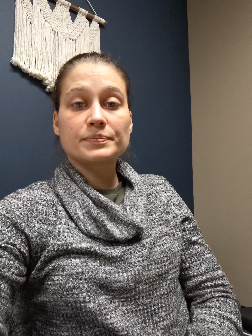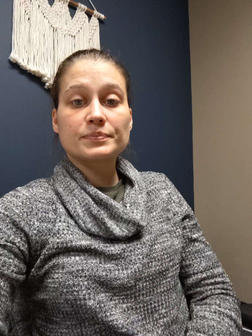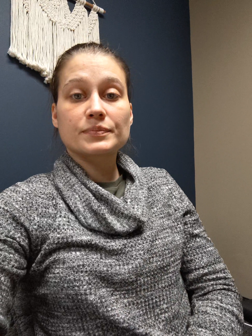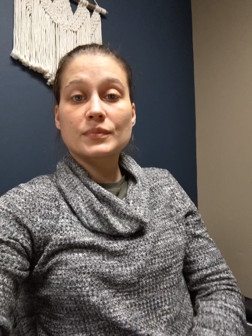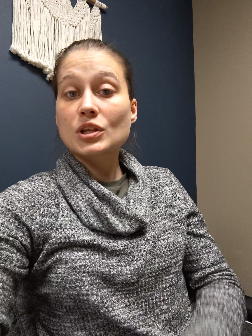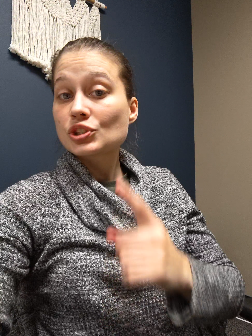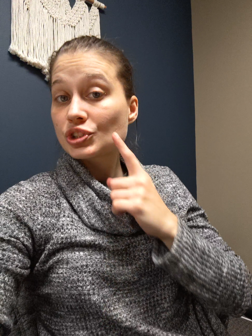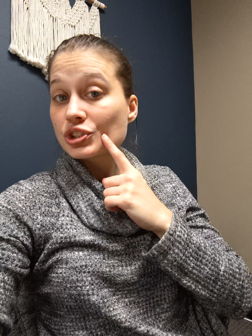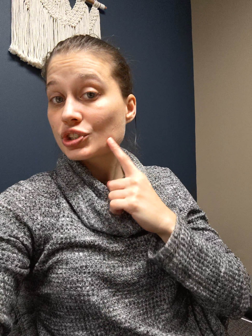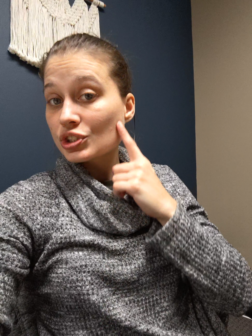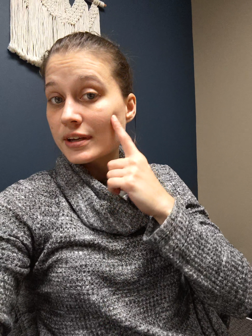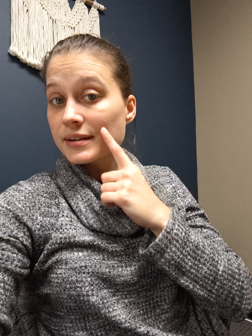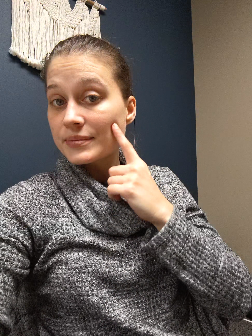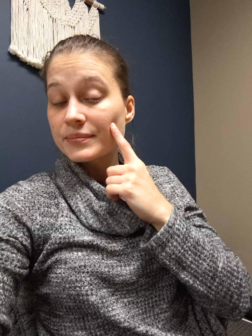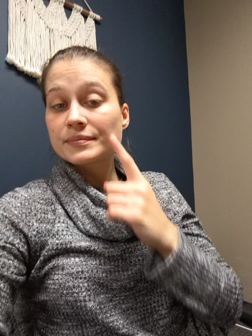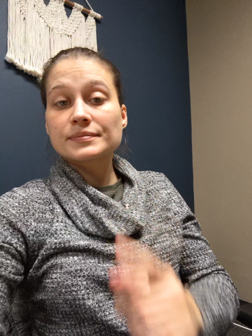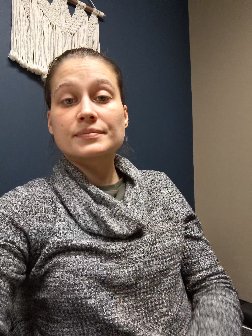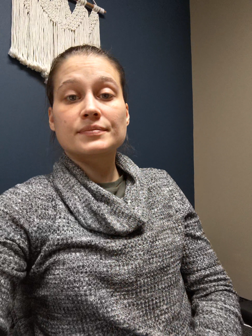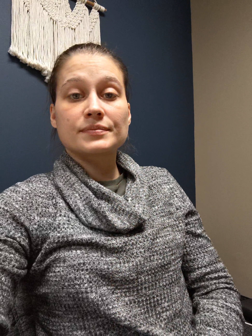cheek